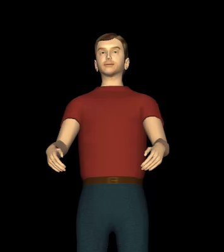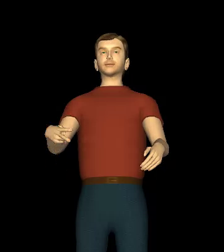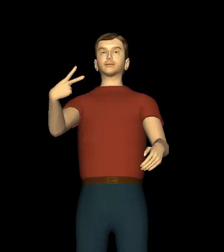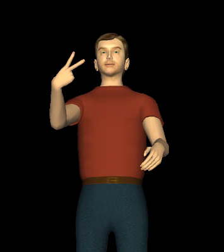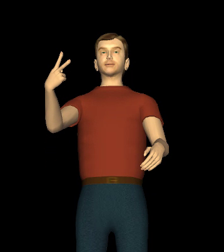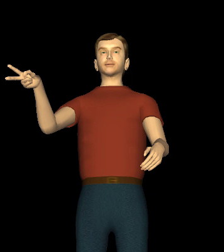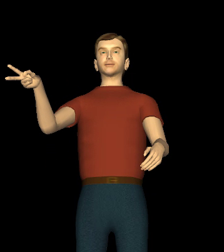ينتمي إلى